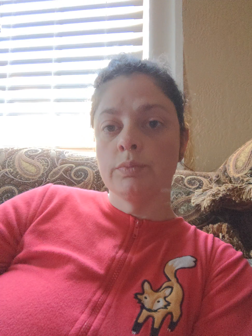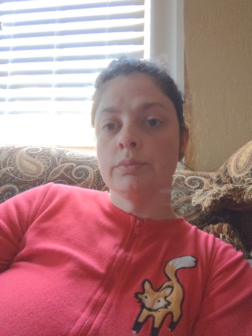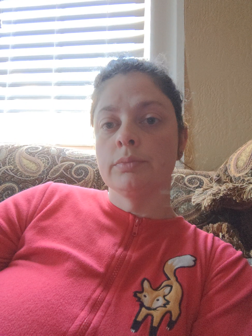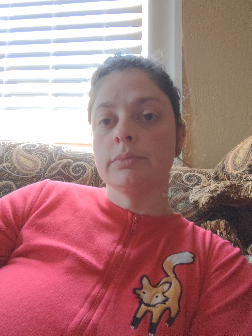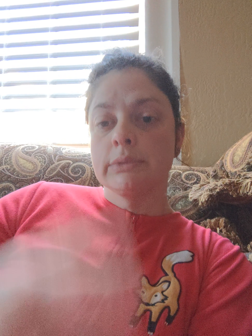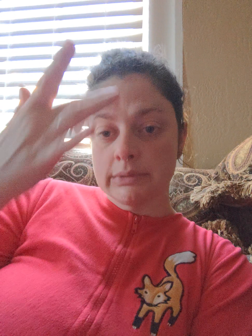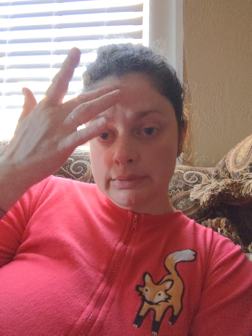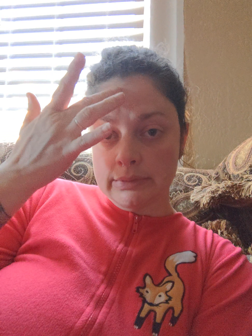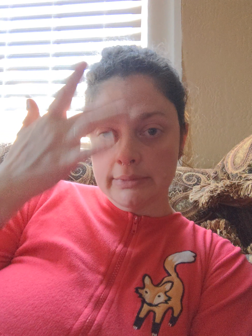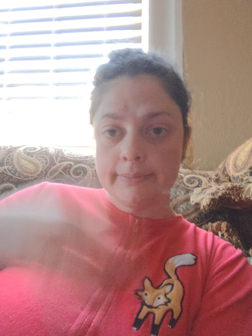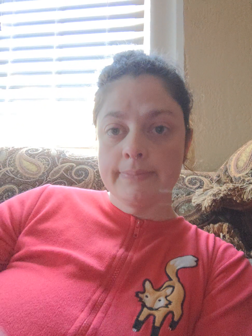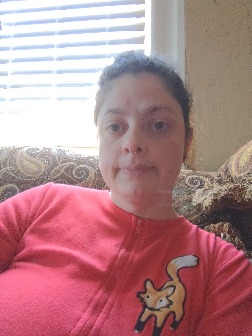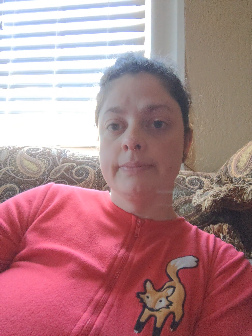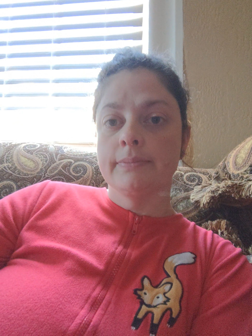sick